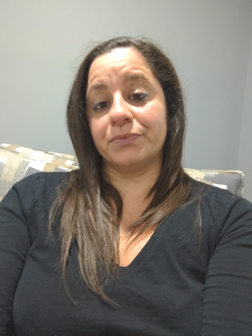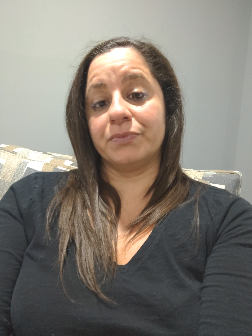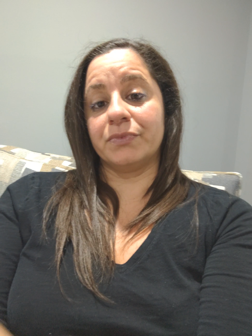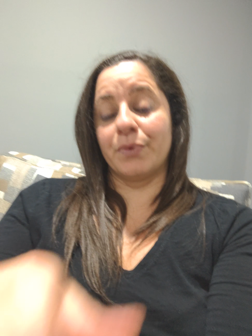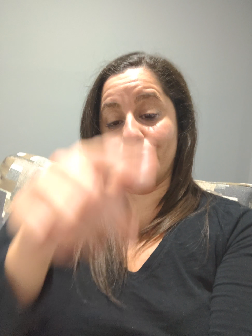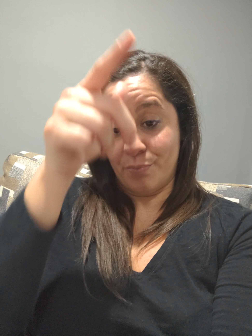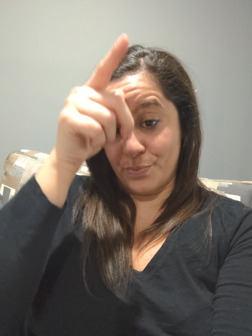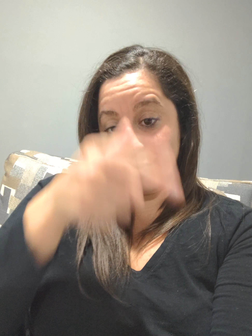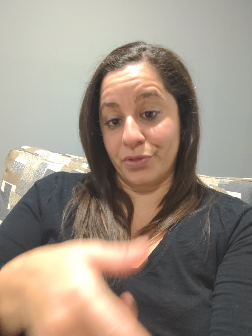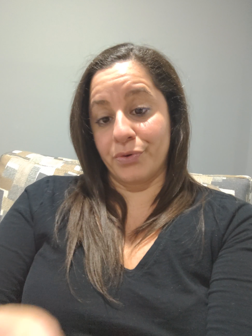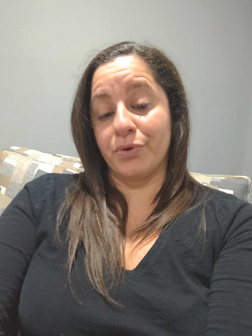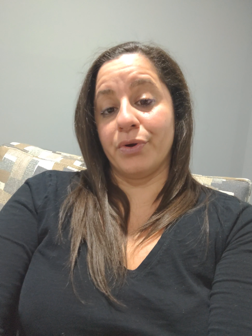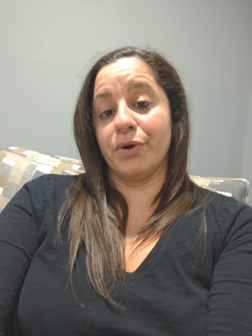brother